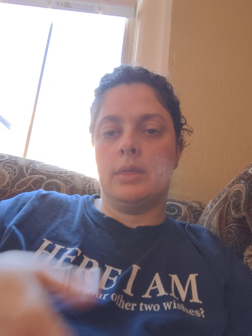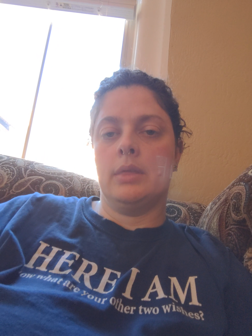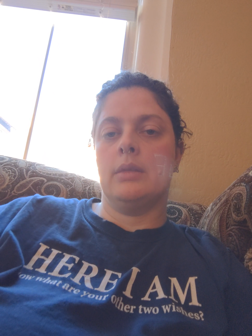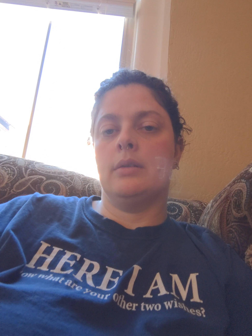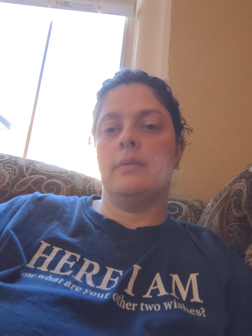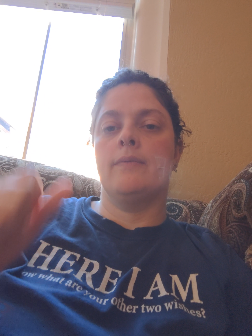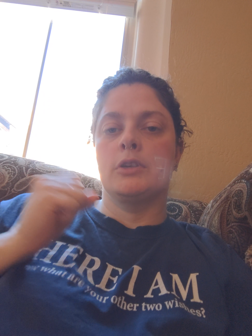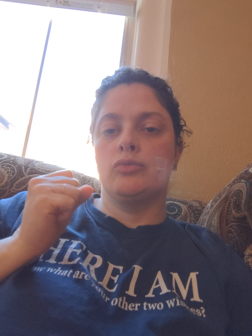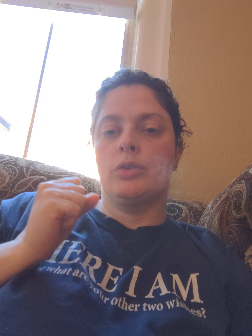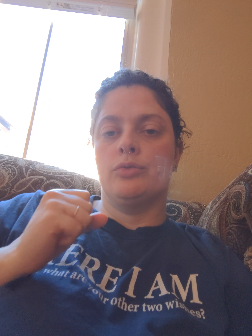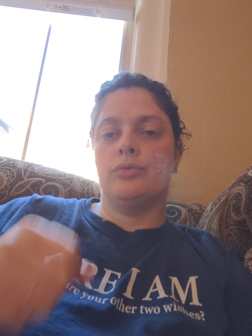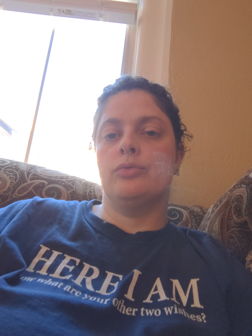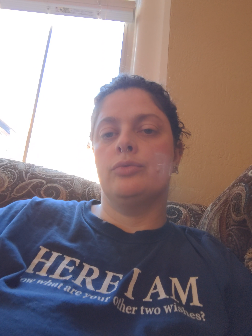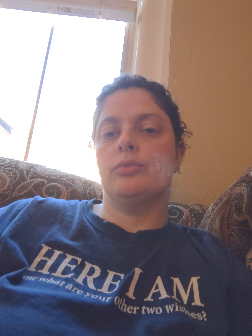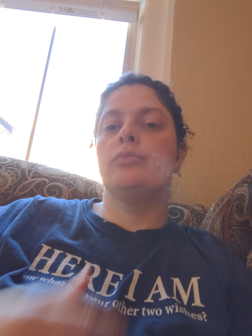refrigerator